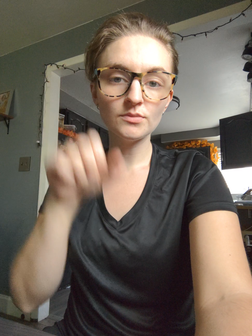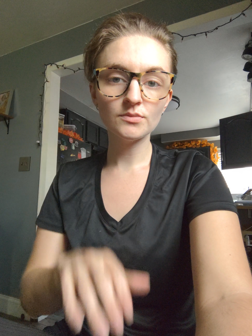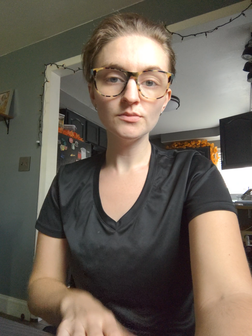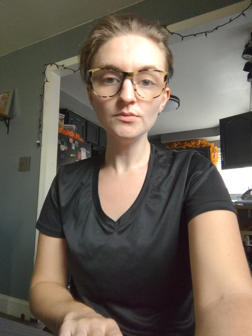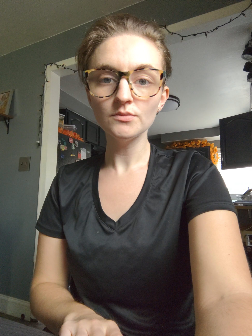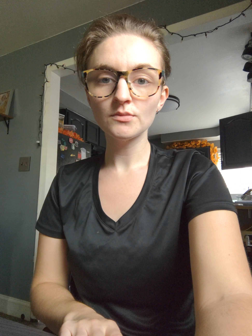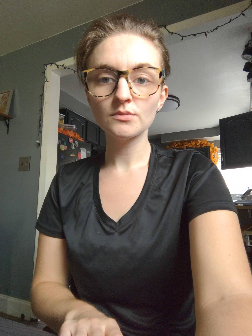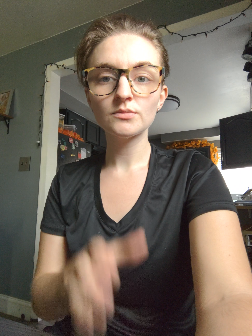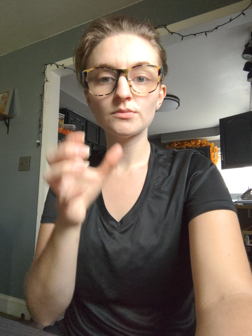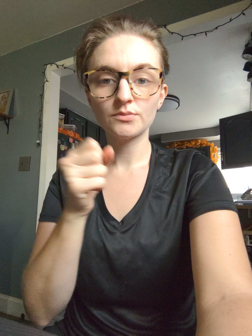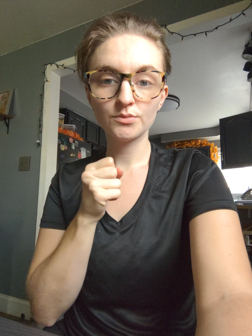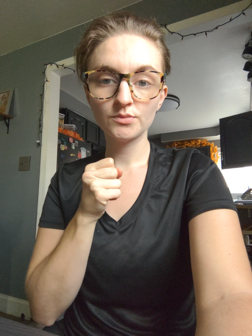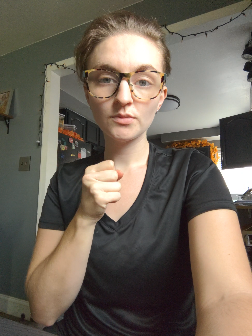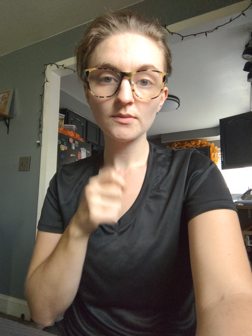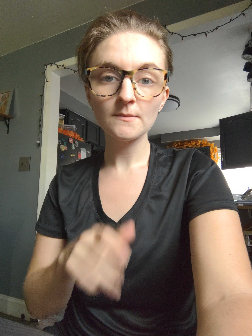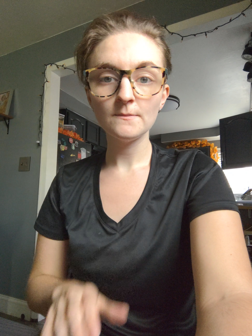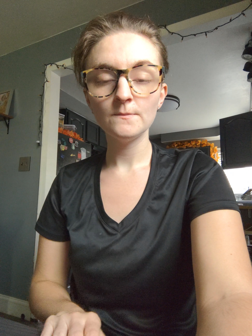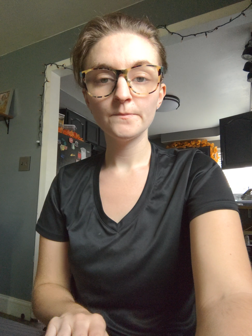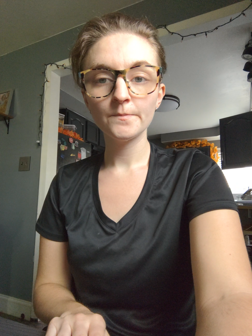get